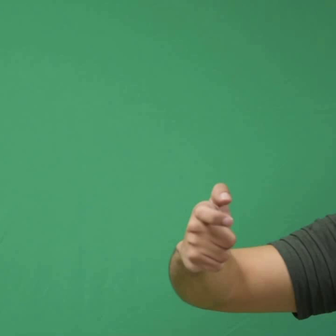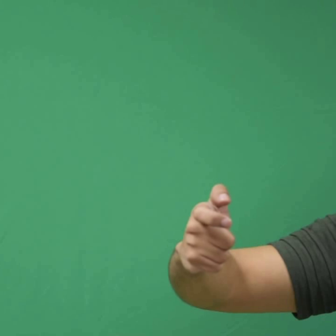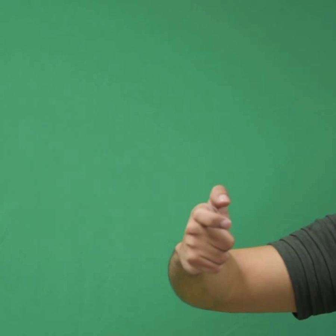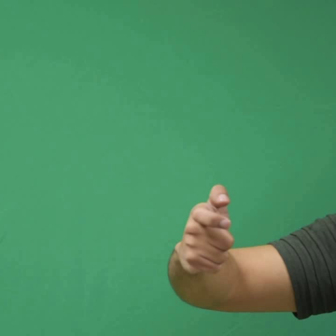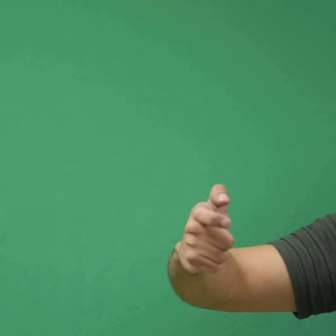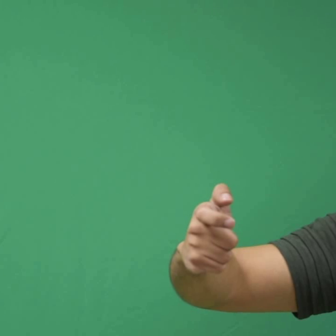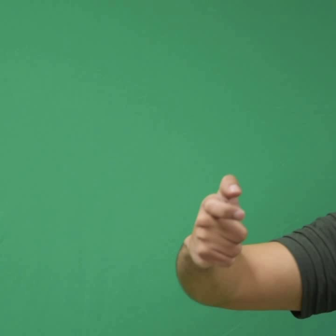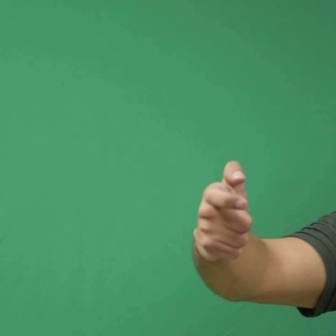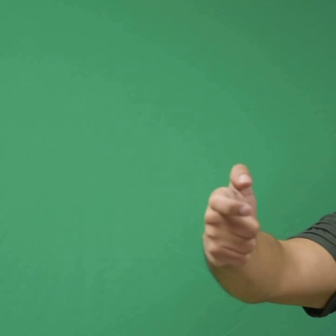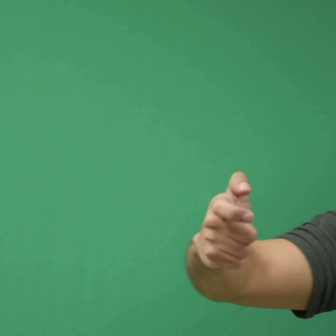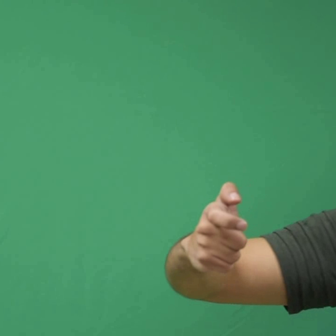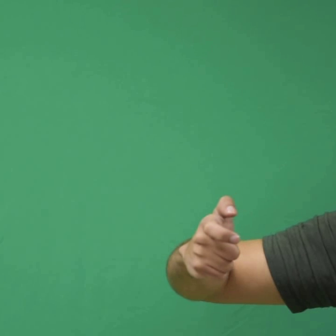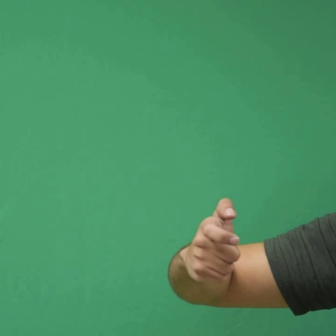X